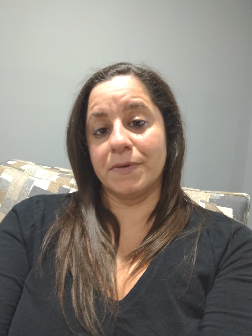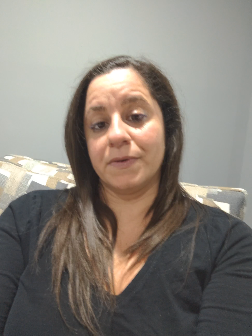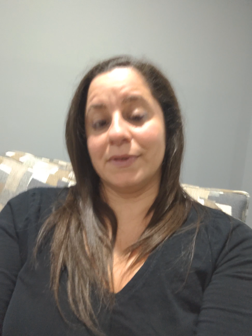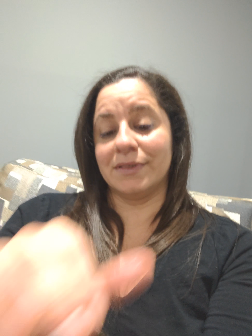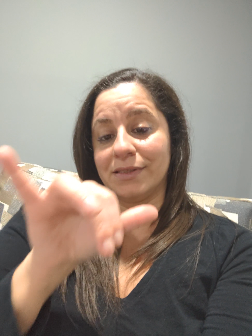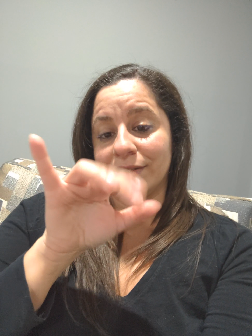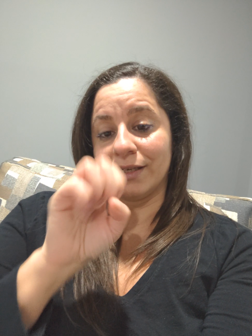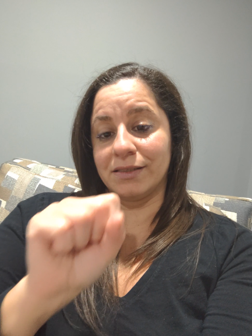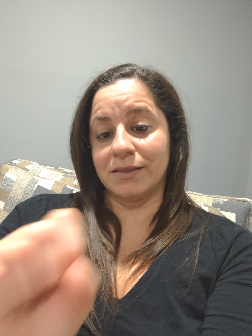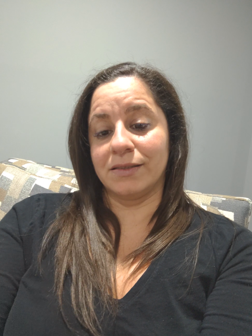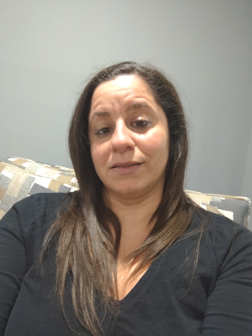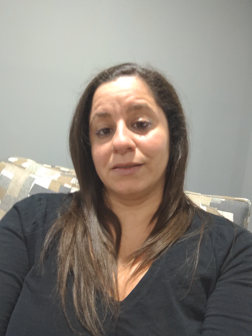yes